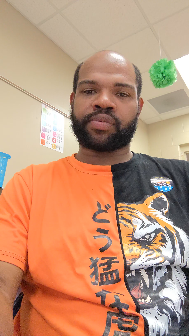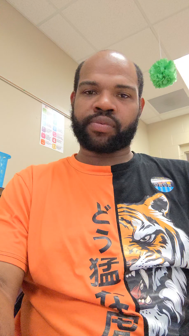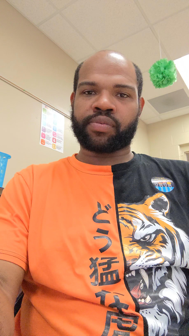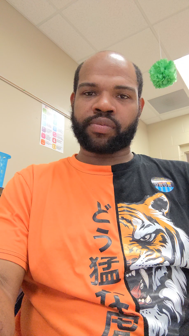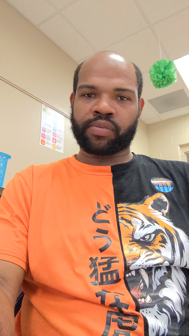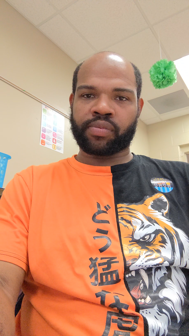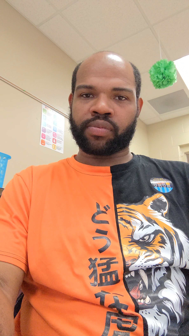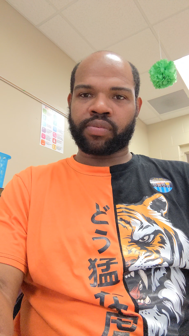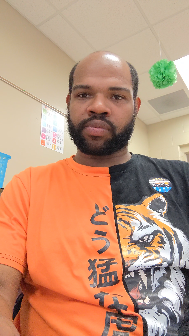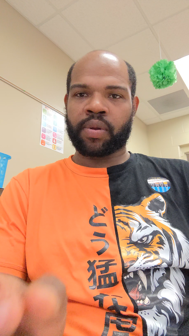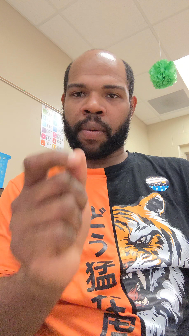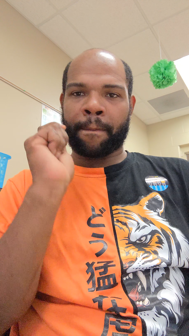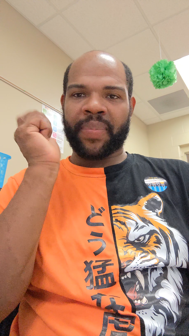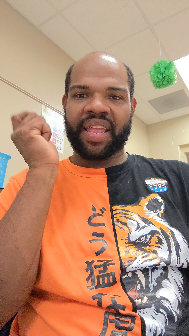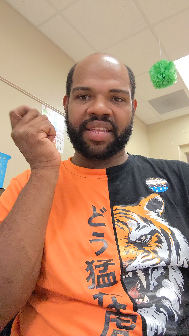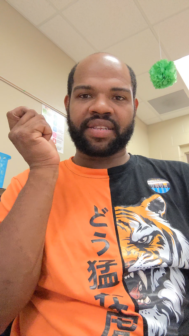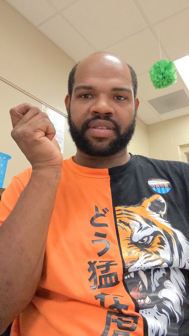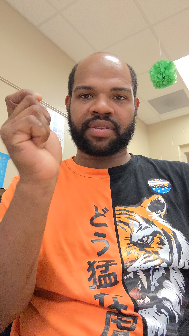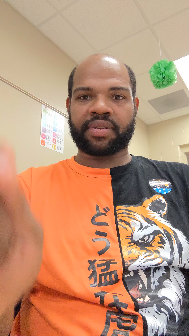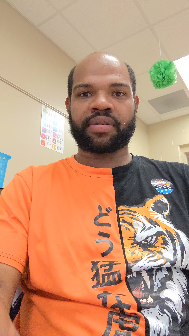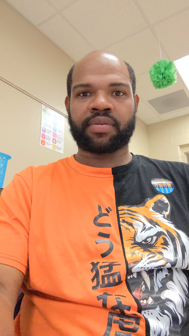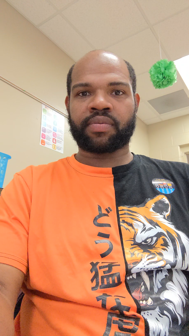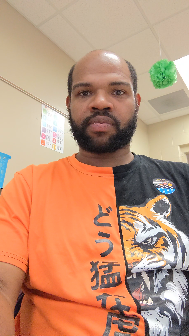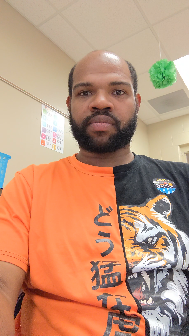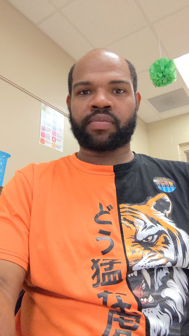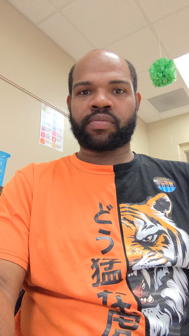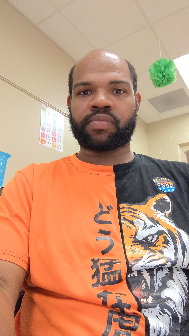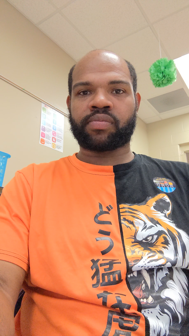bat